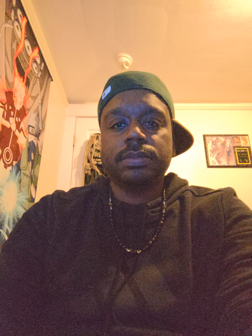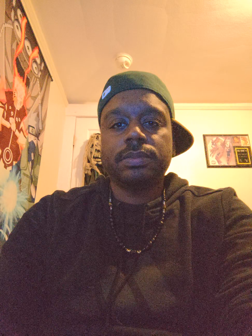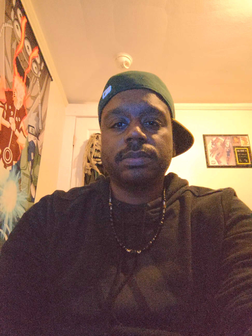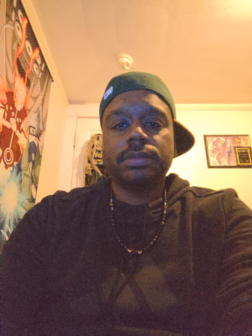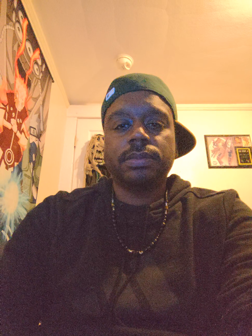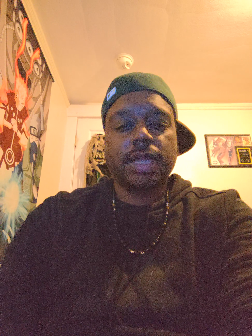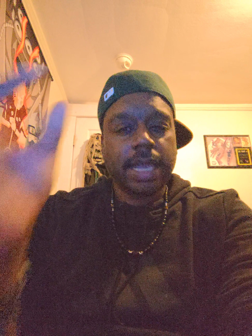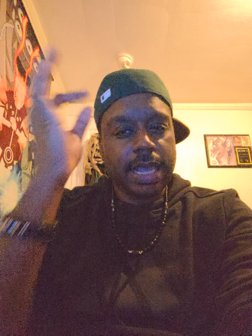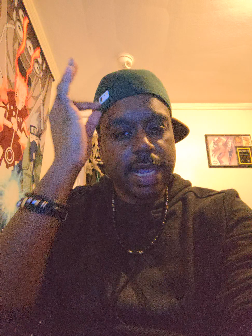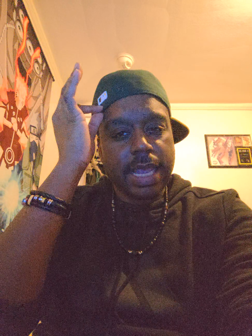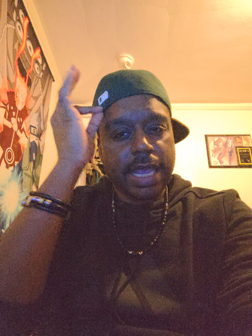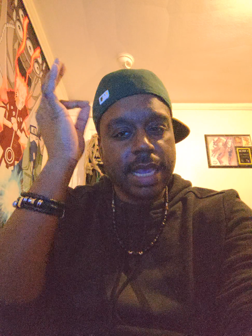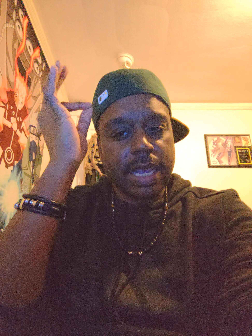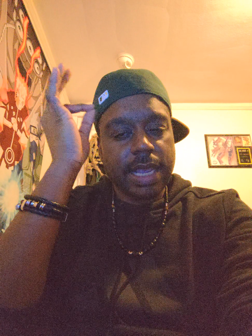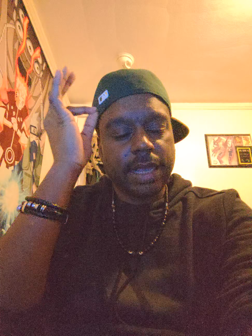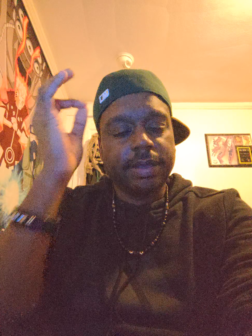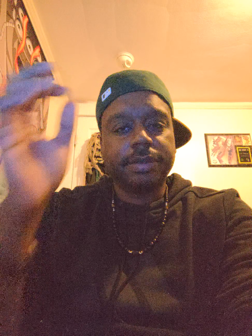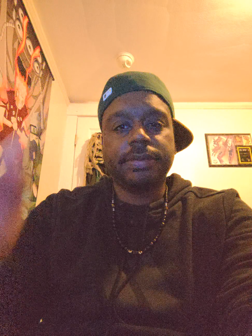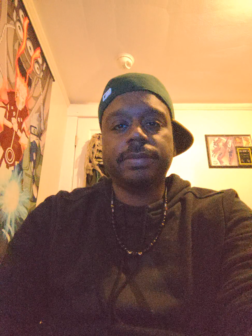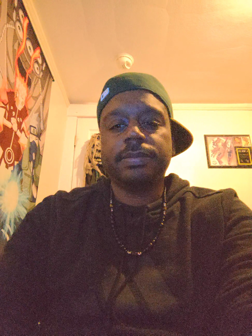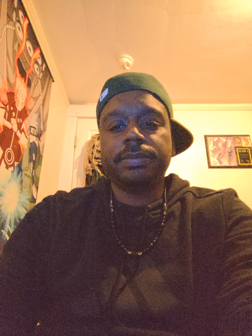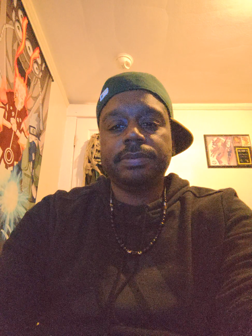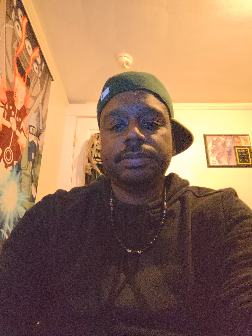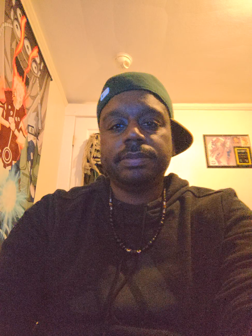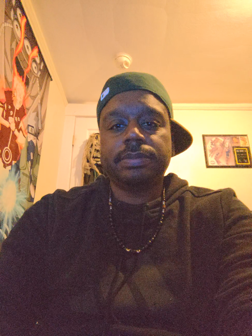hair